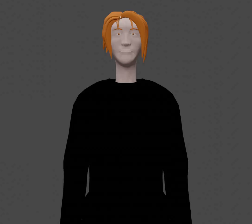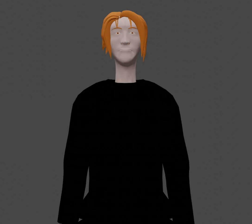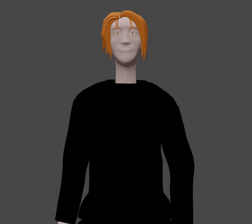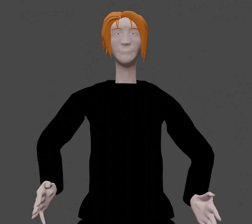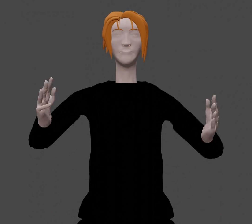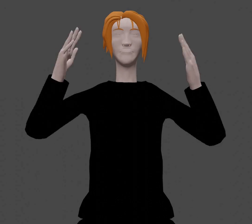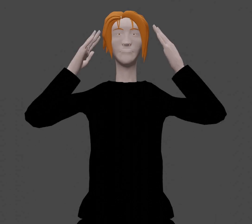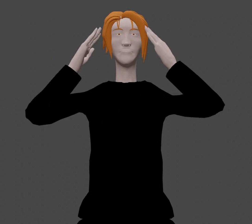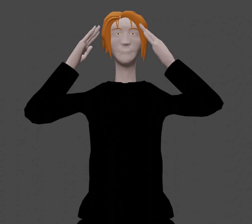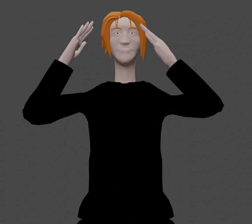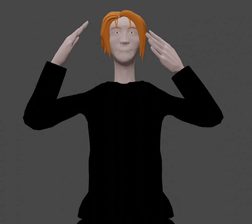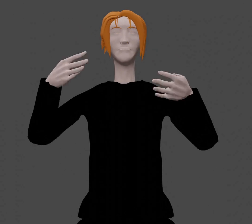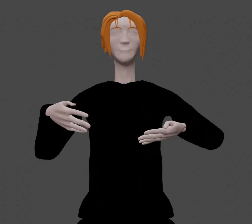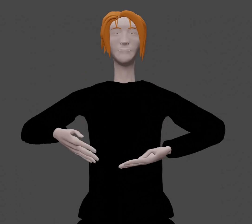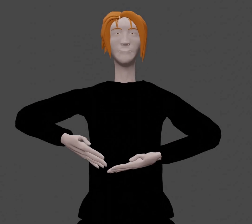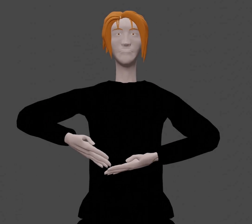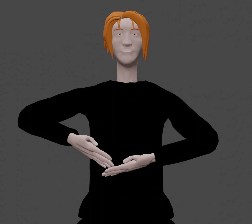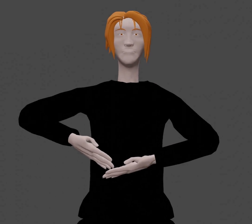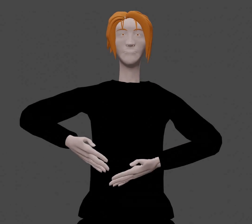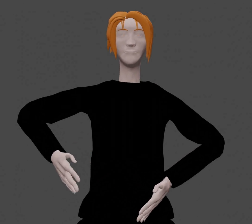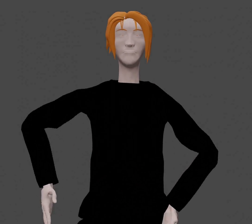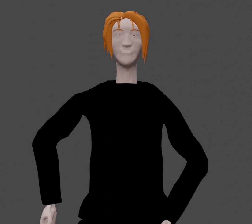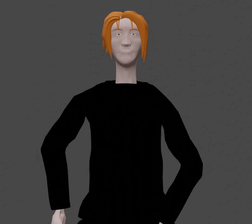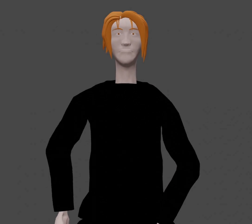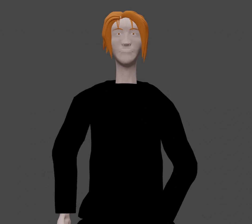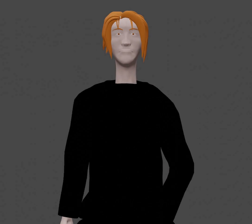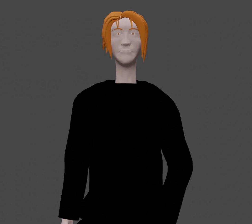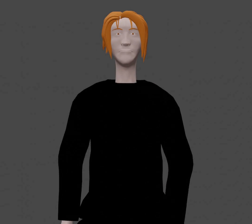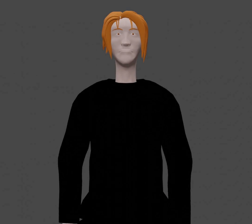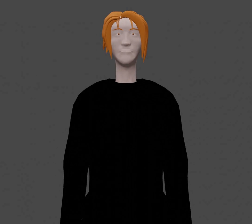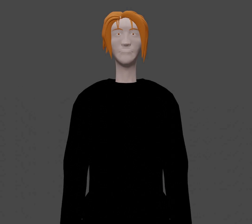Autism